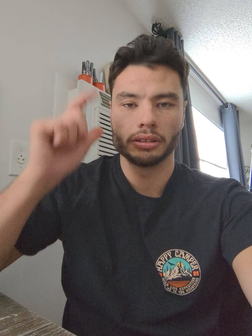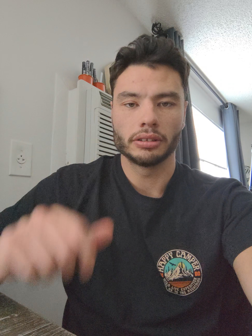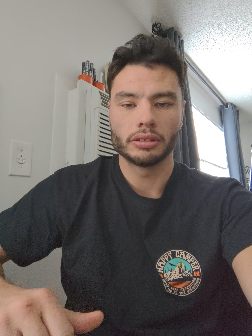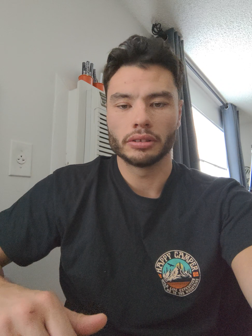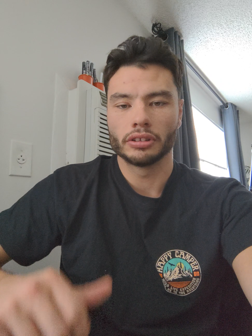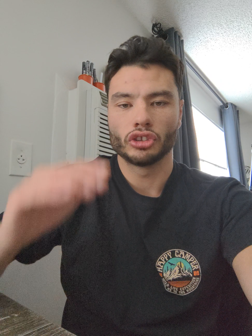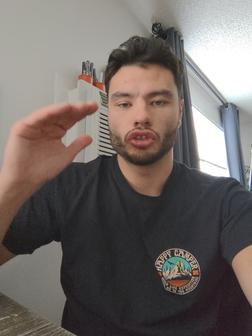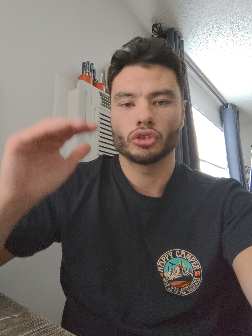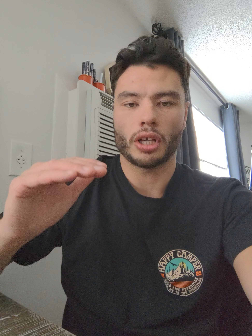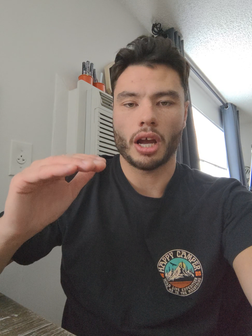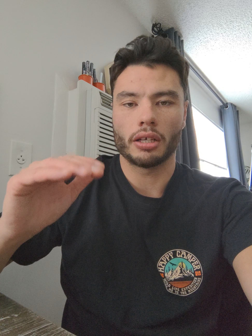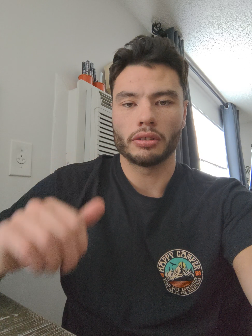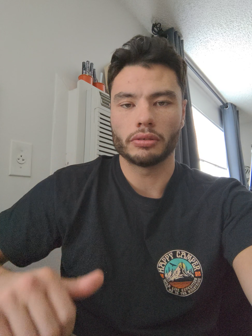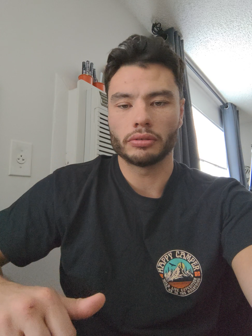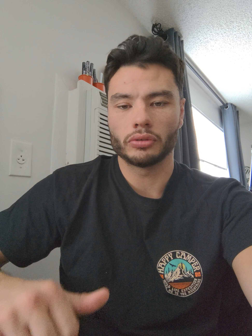child